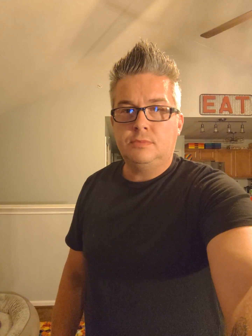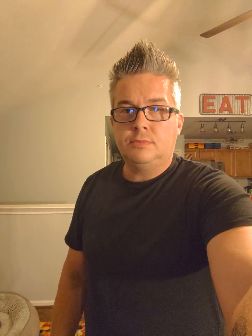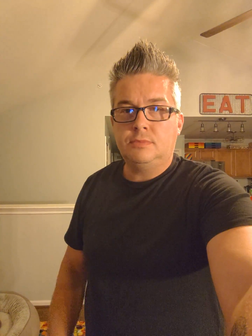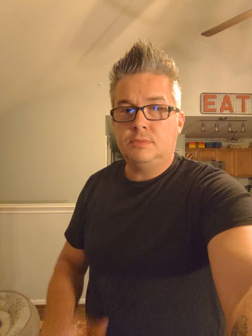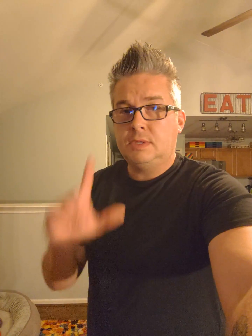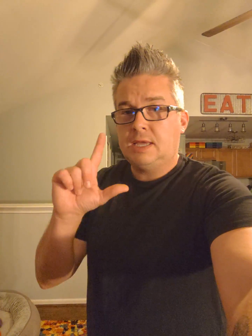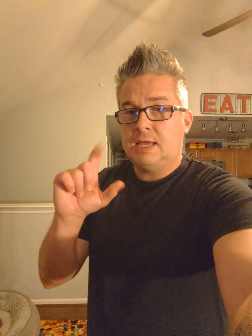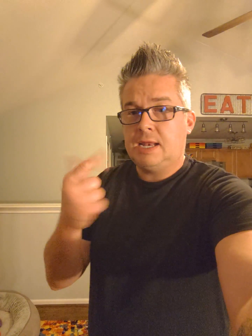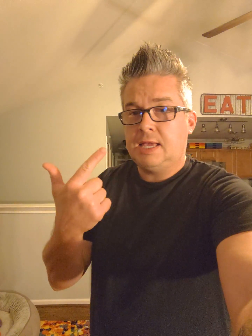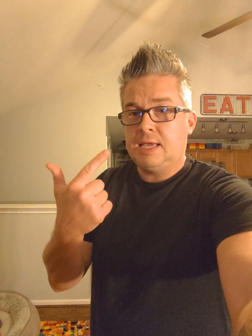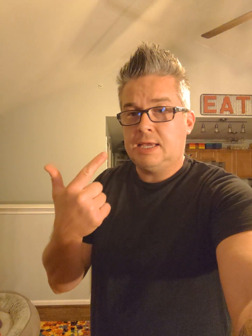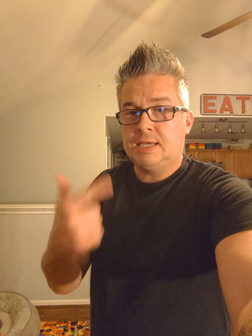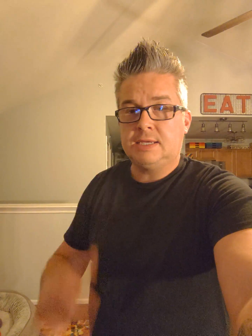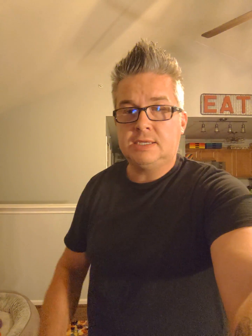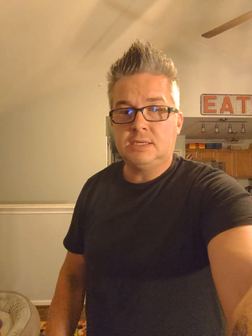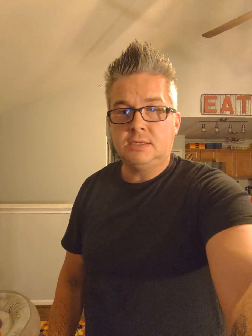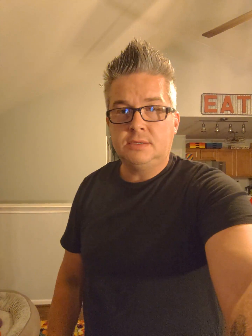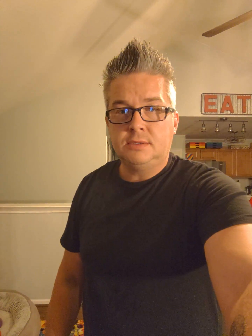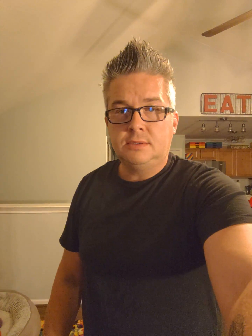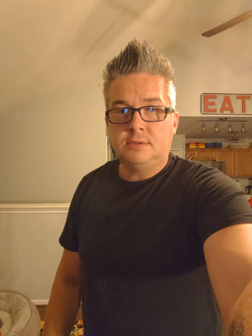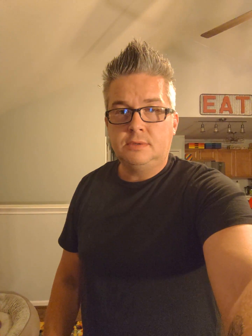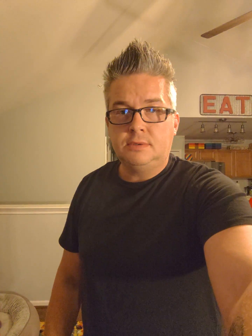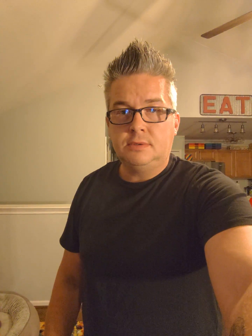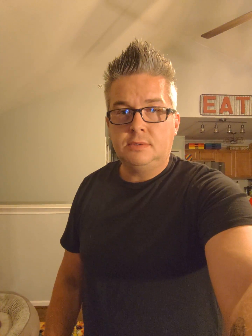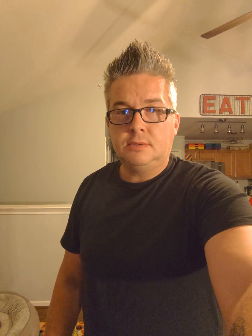leg